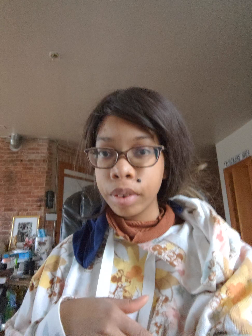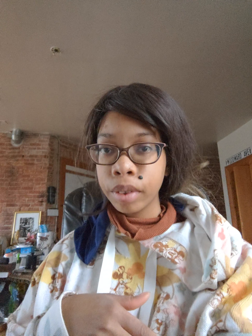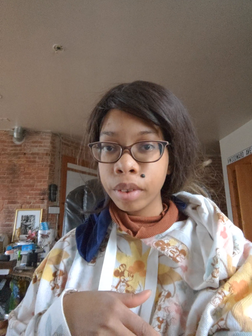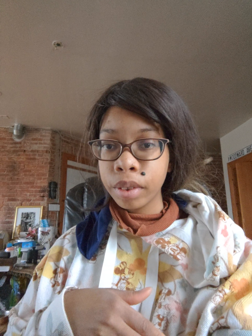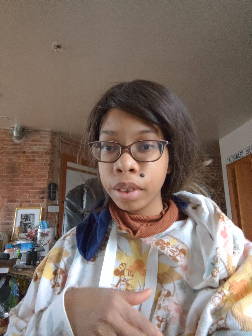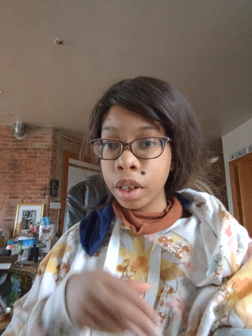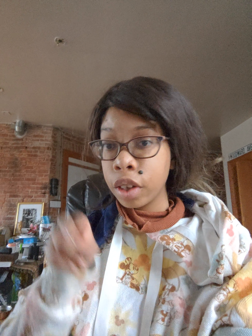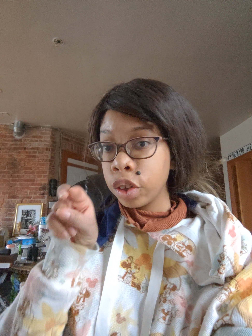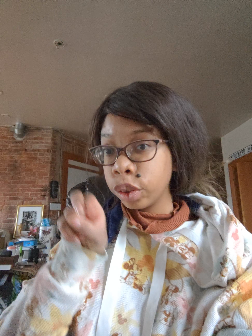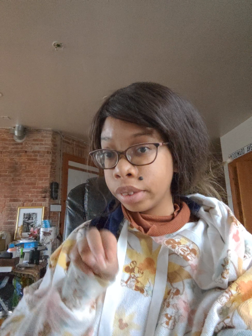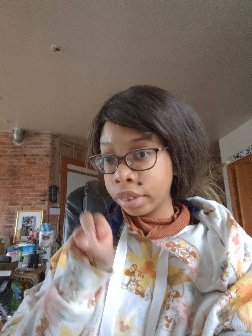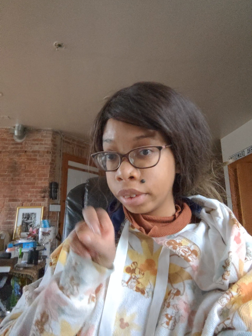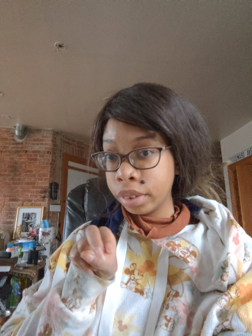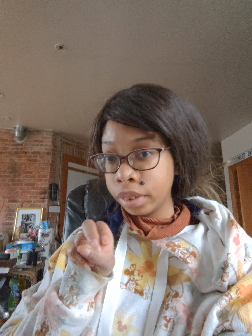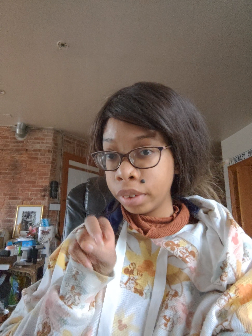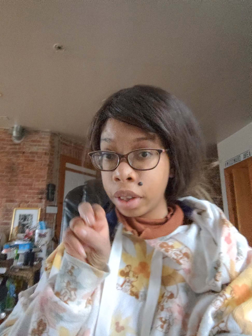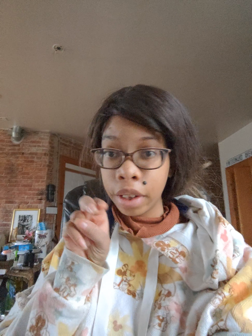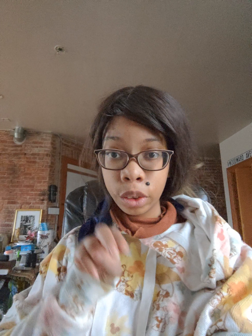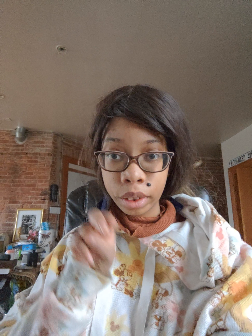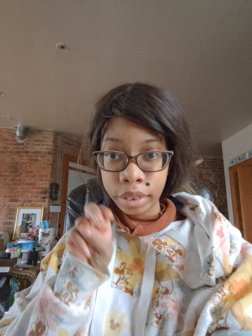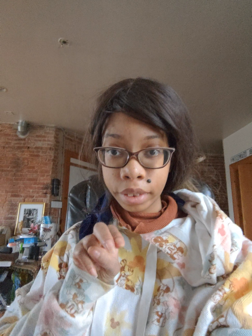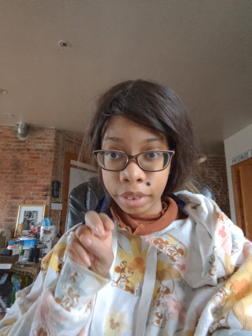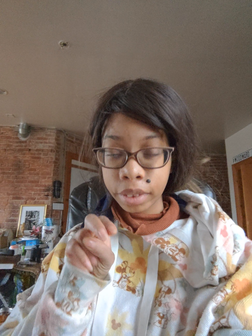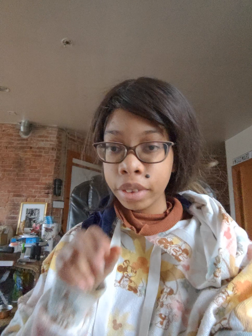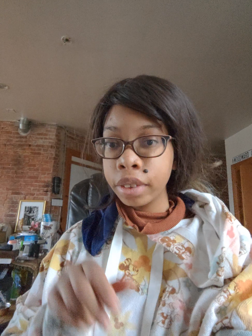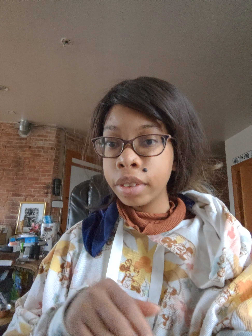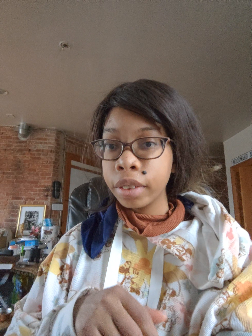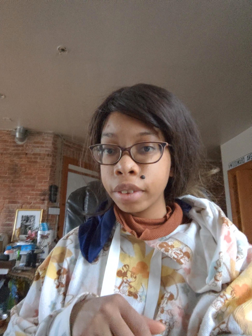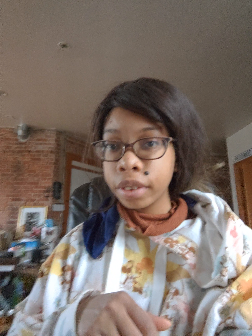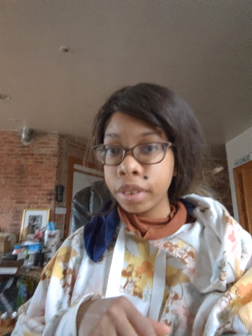chair